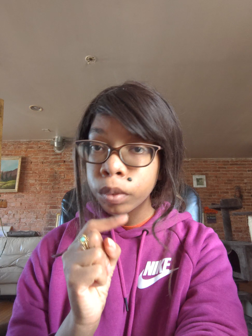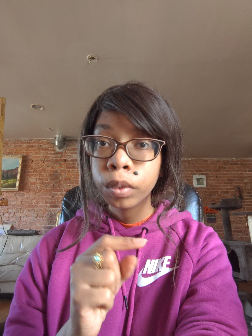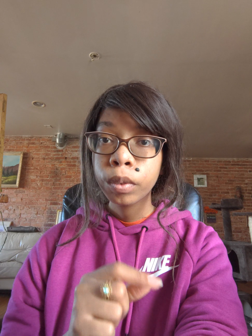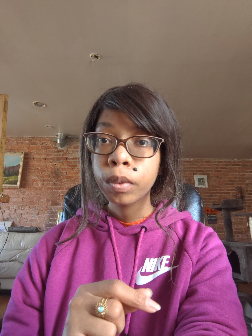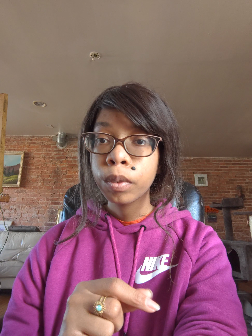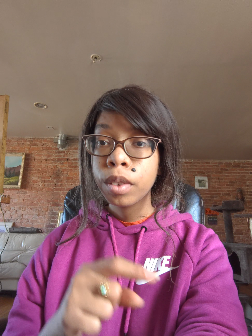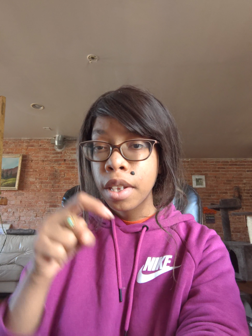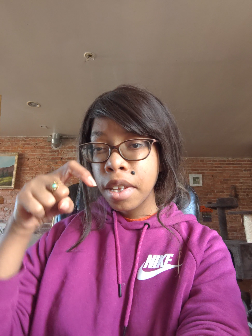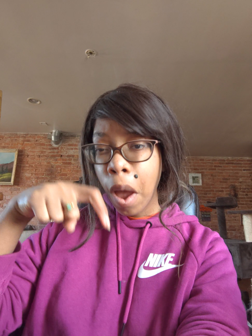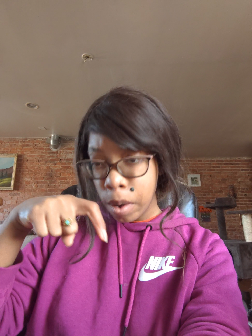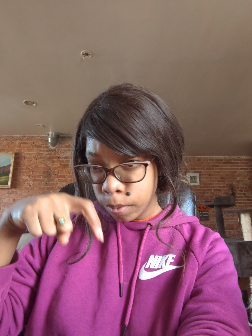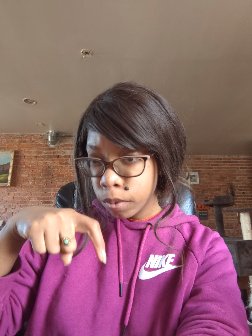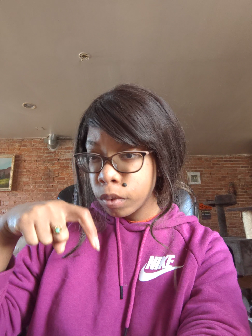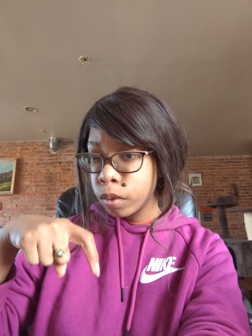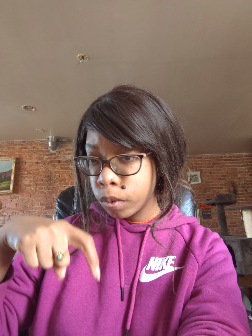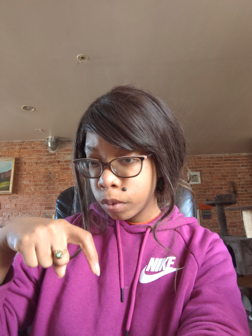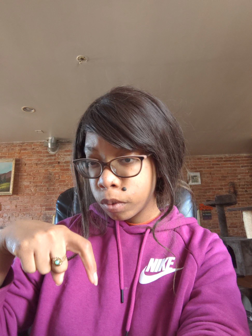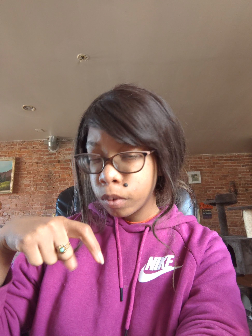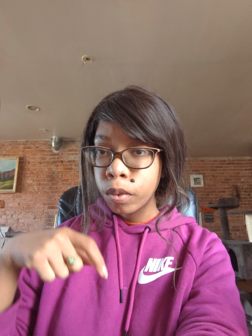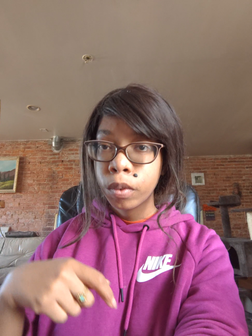time